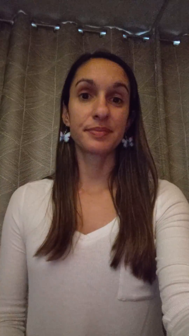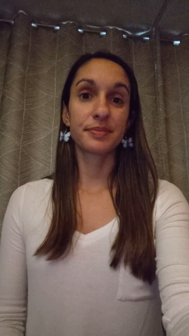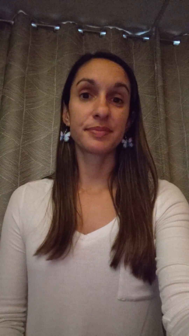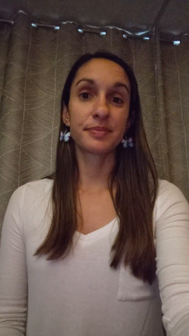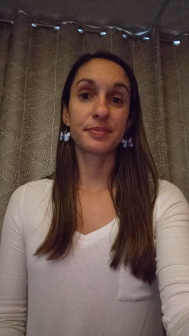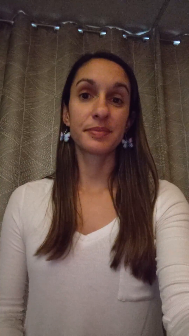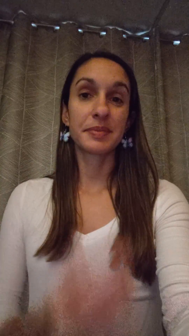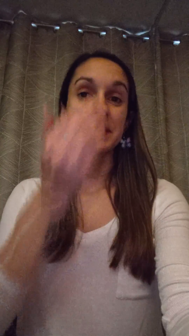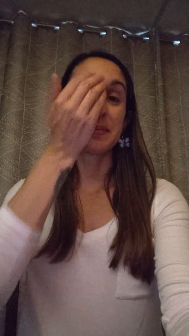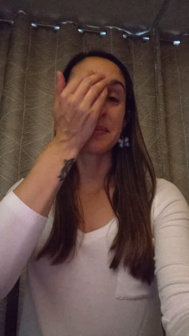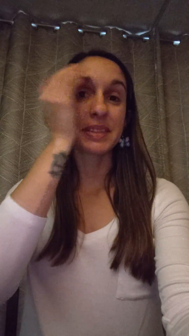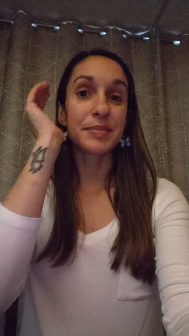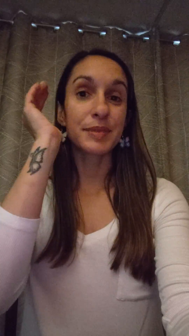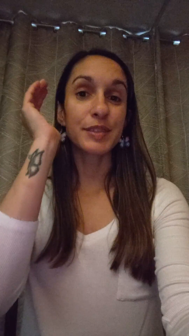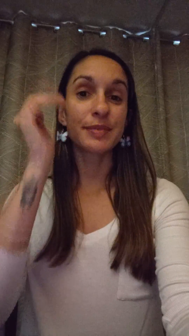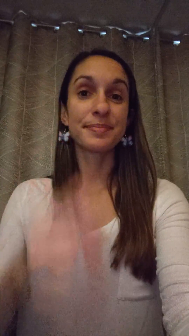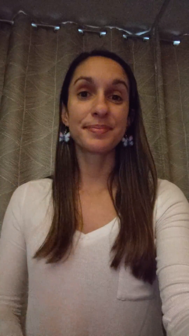peekaboo